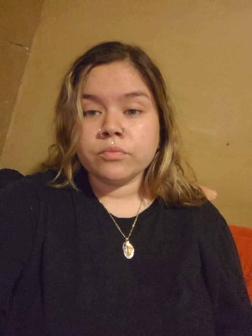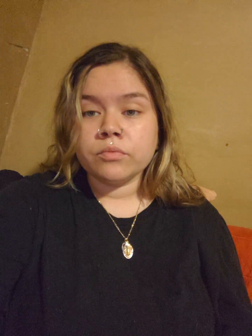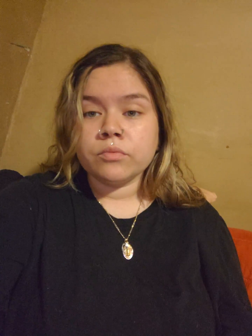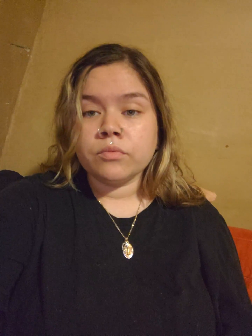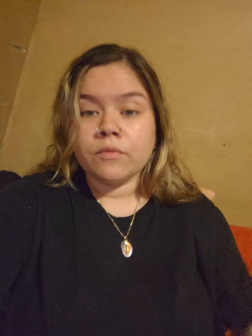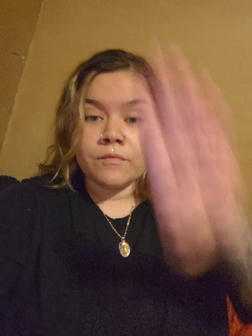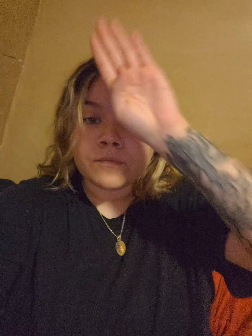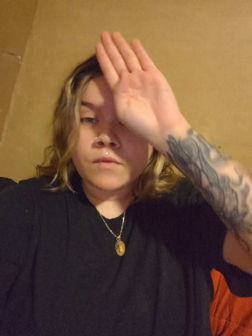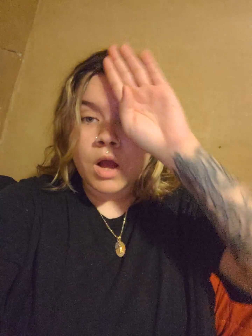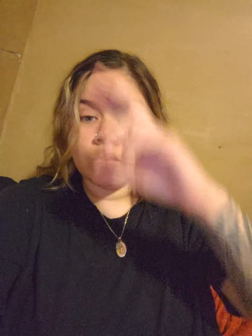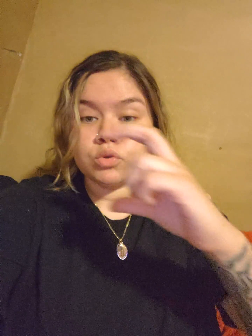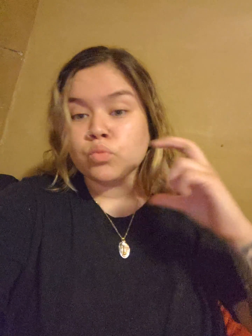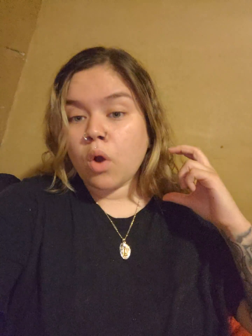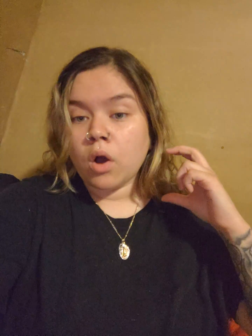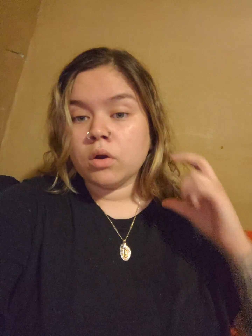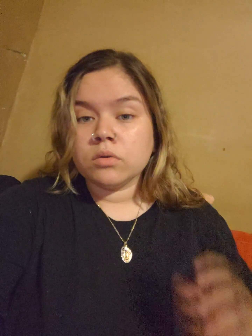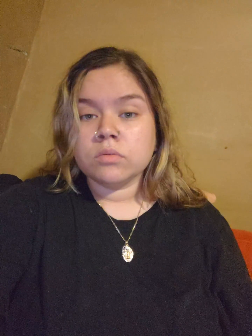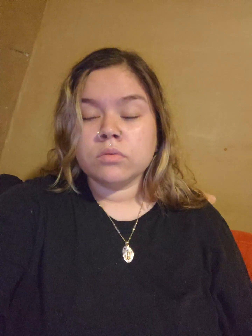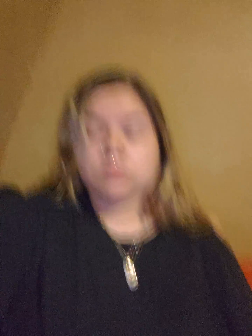fire truck